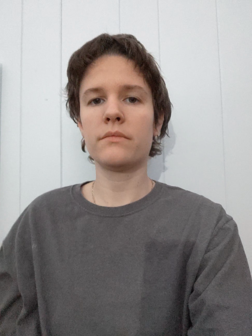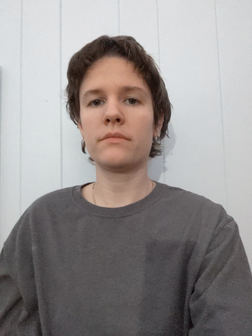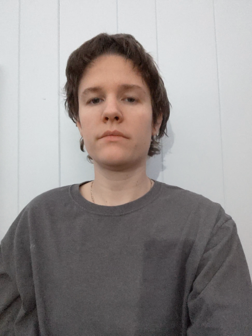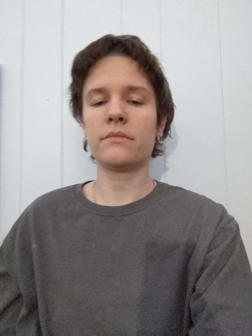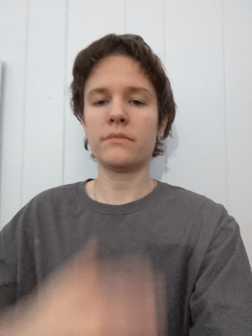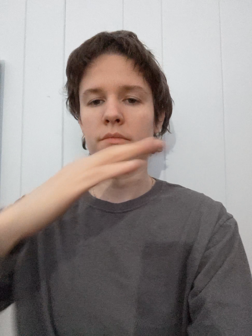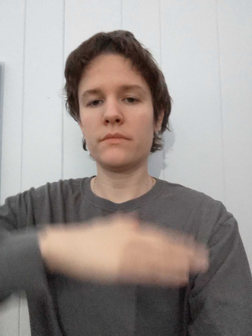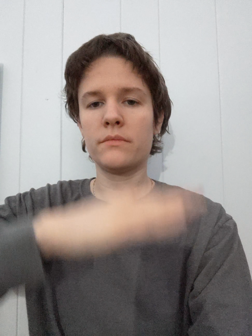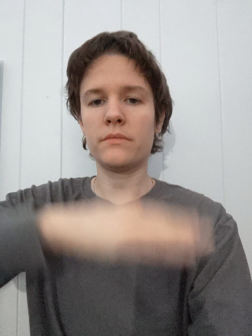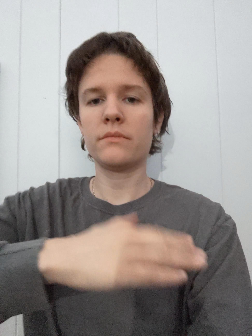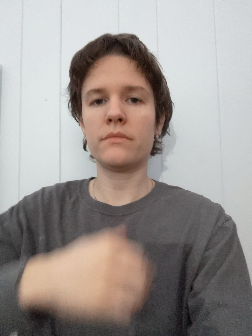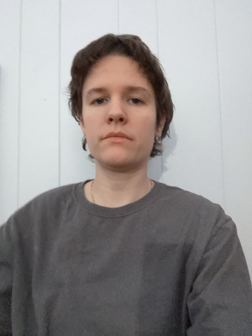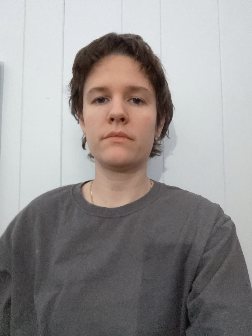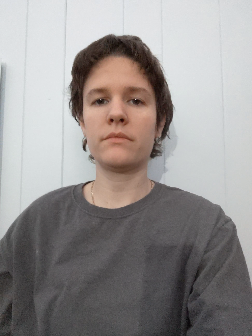table